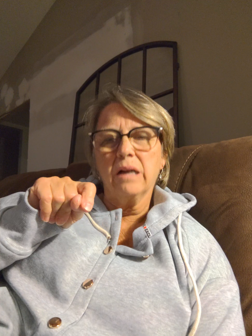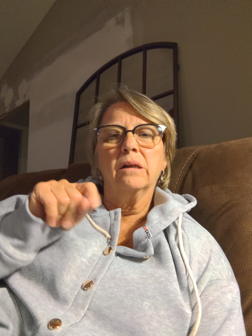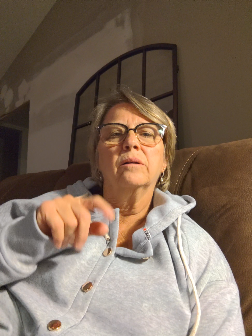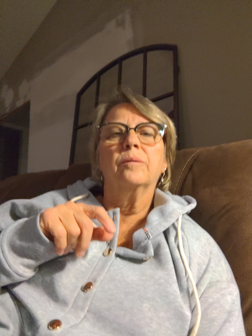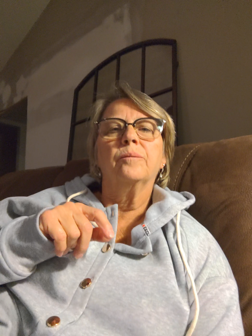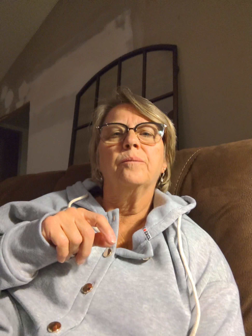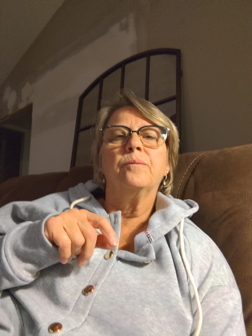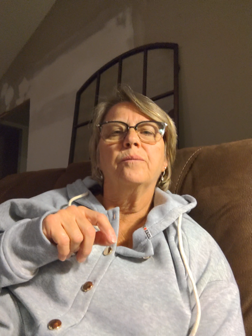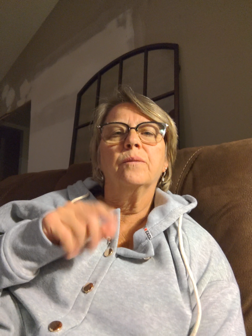cut